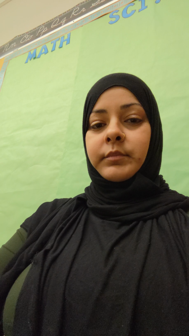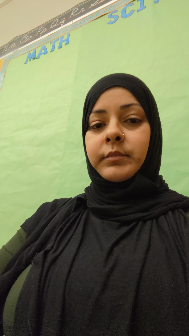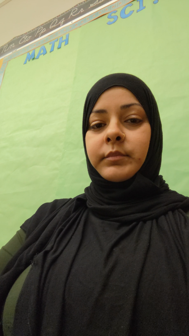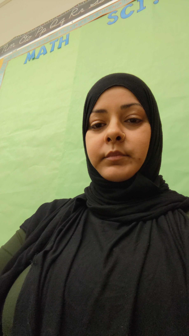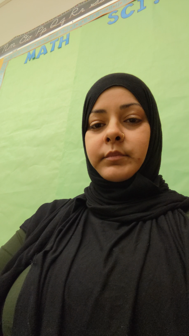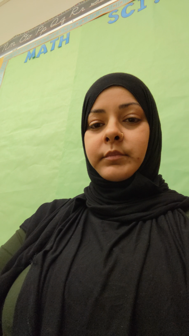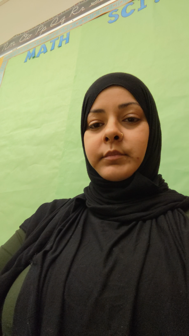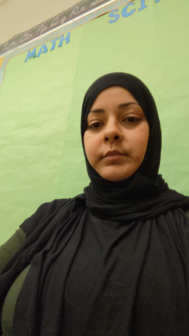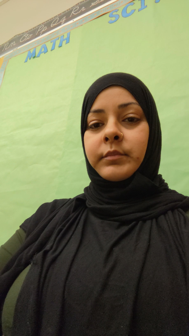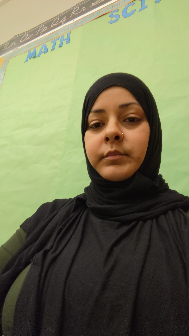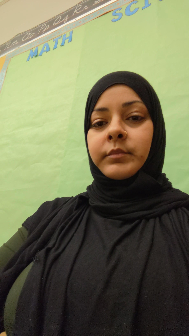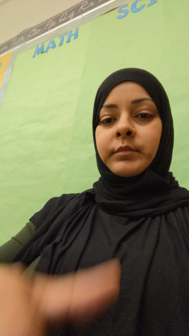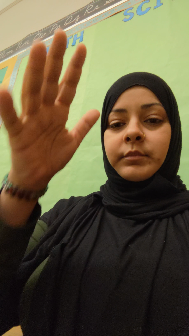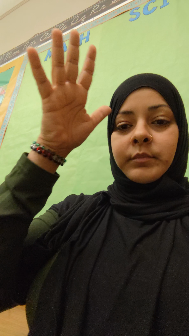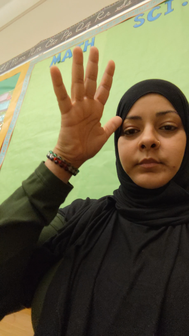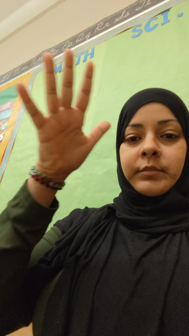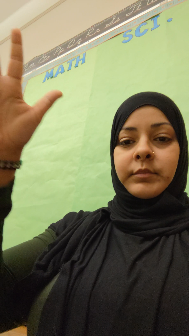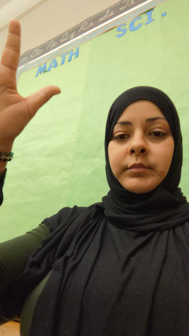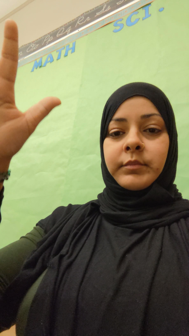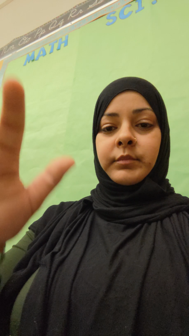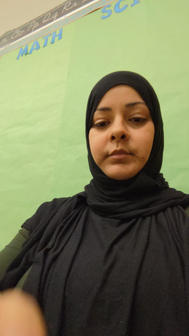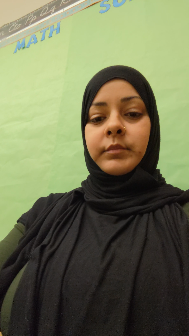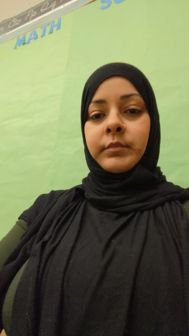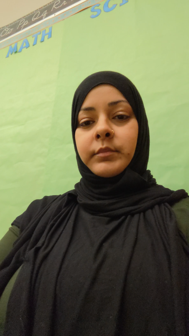moose